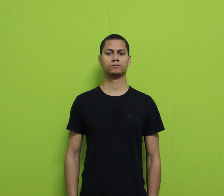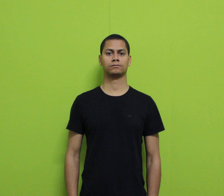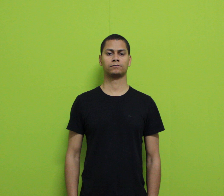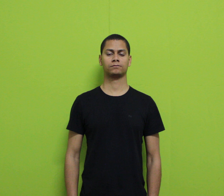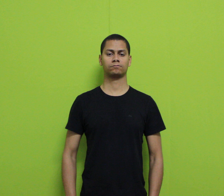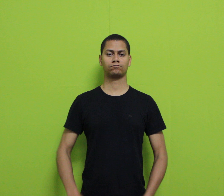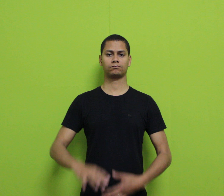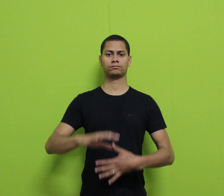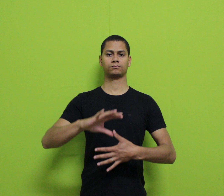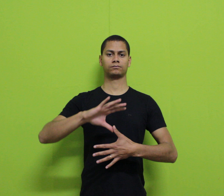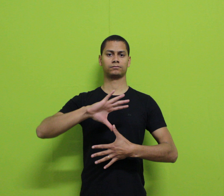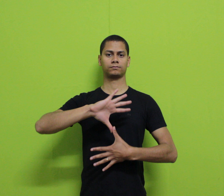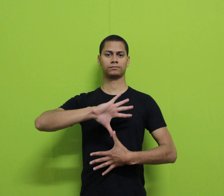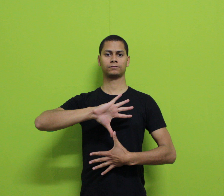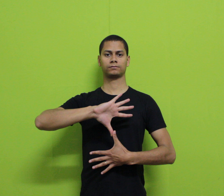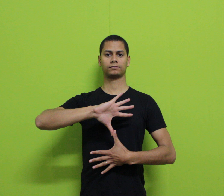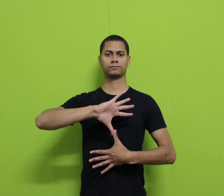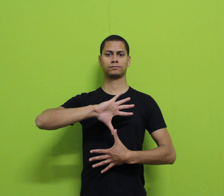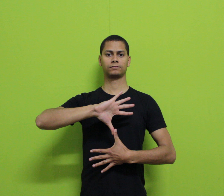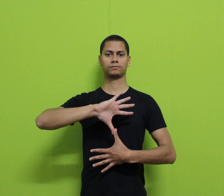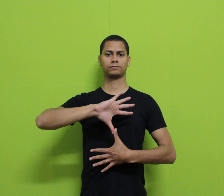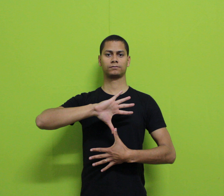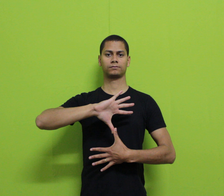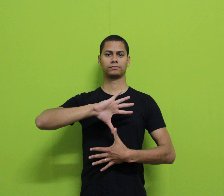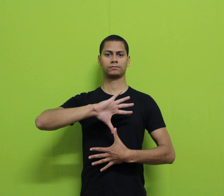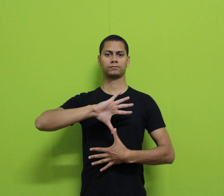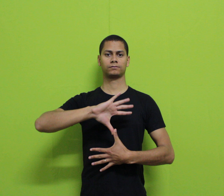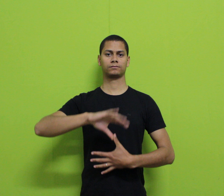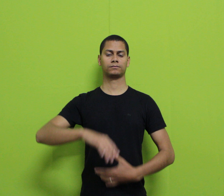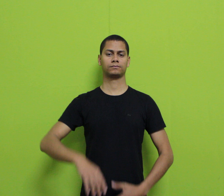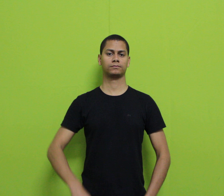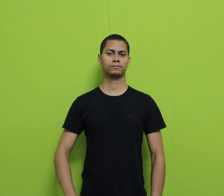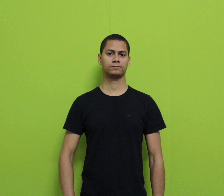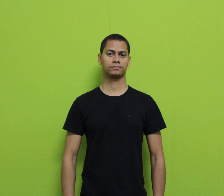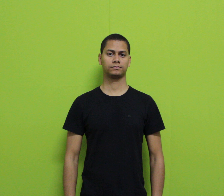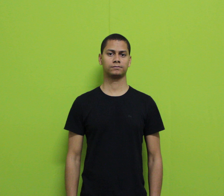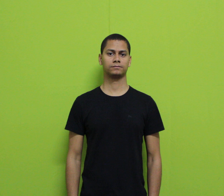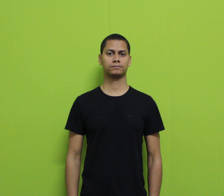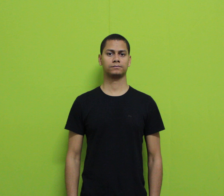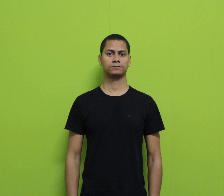América